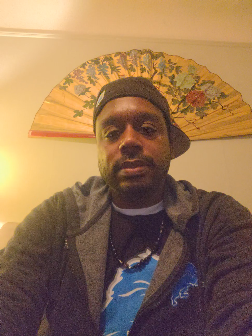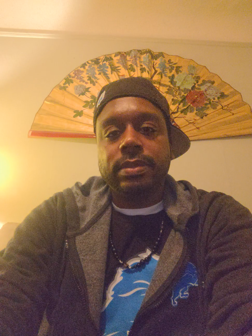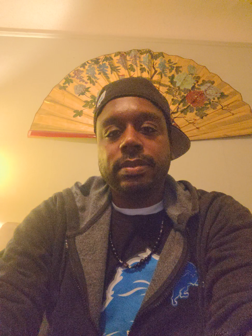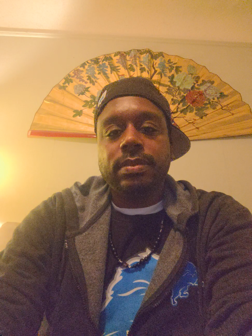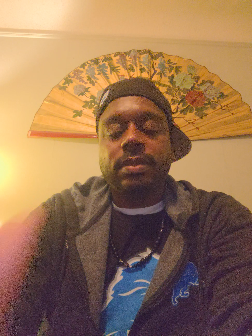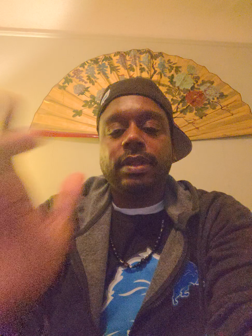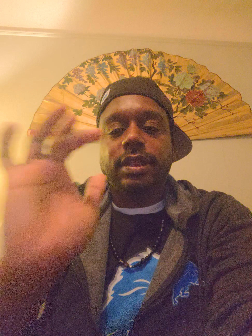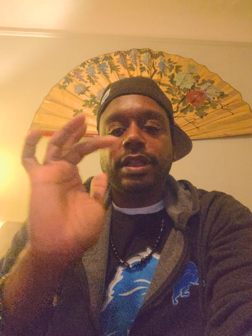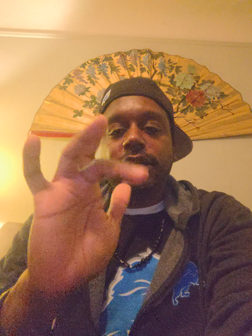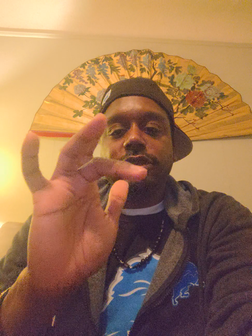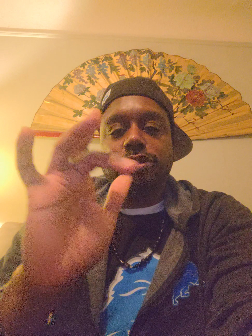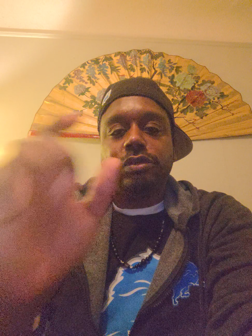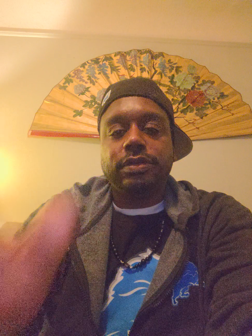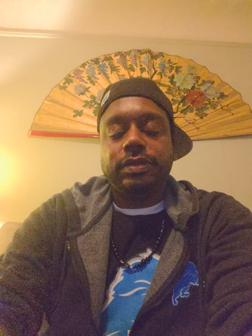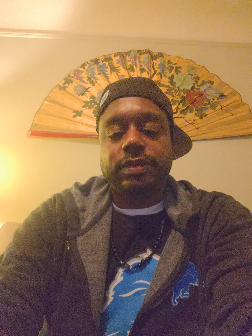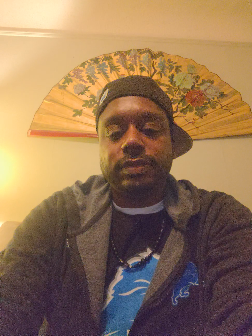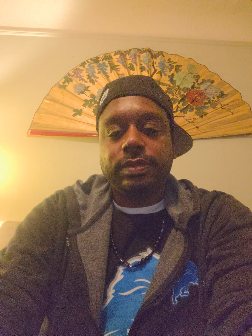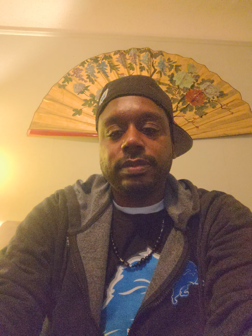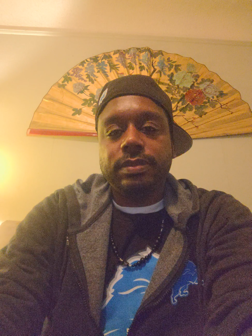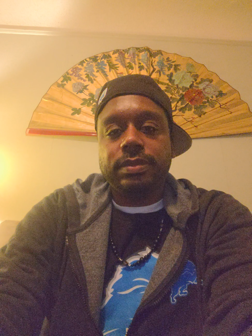touch